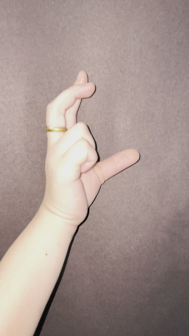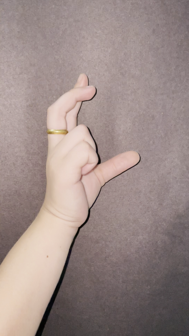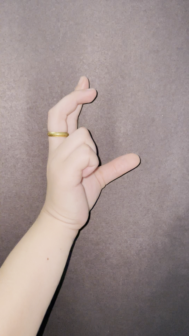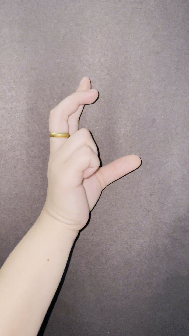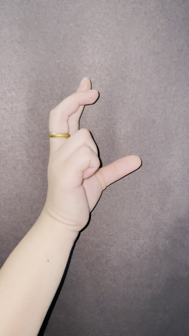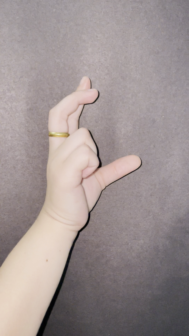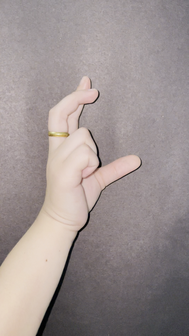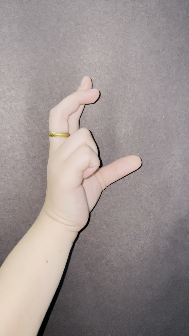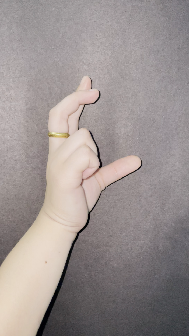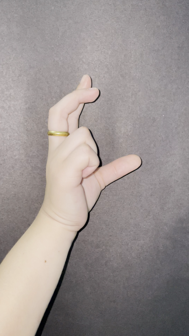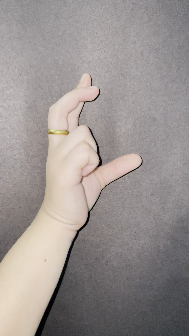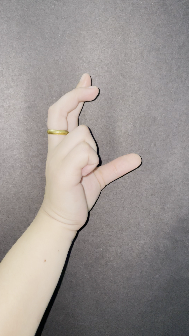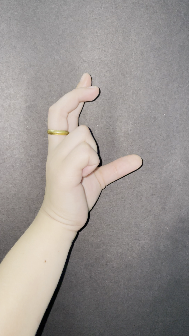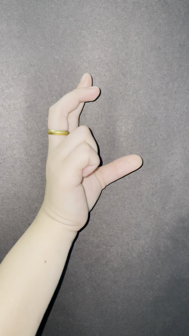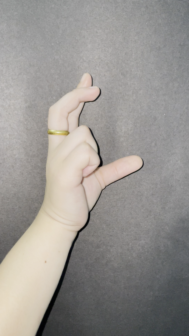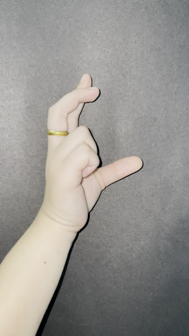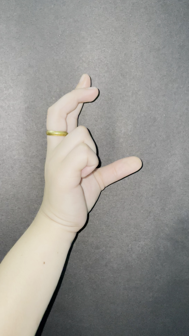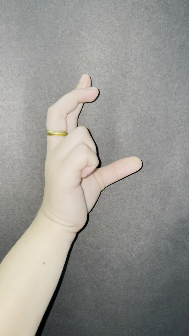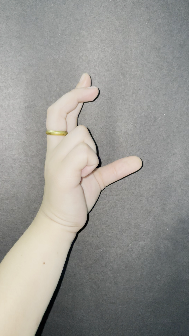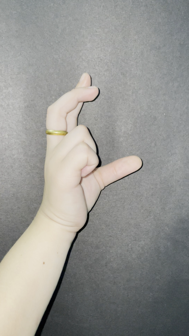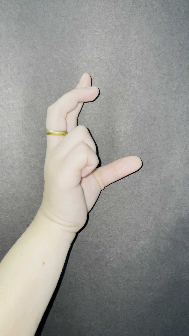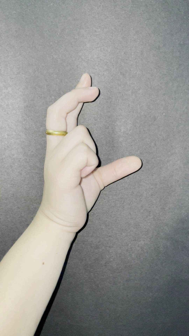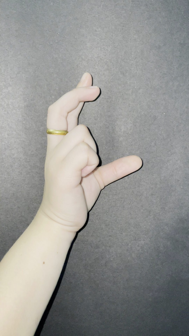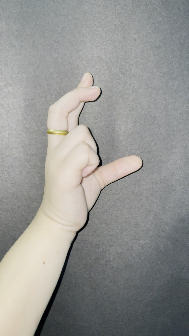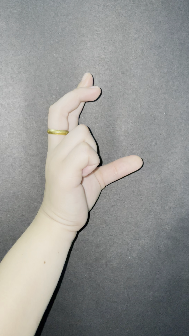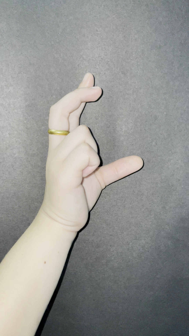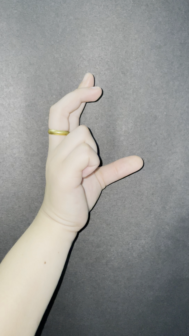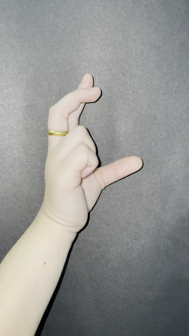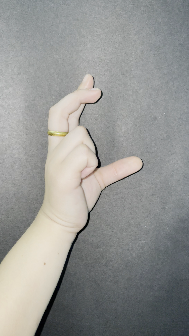द